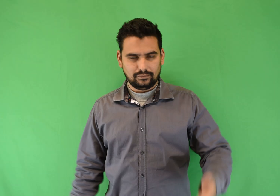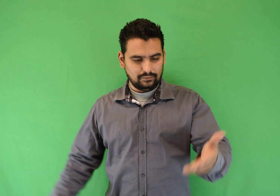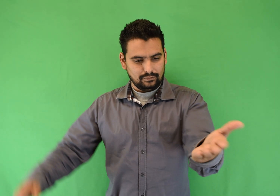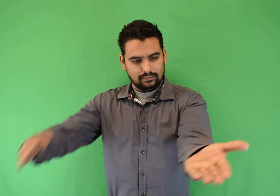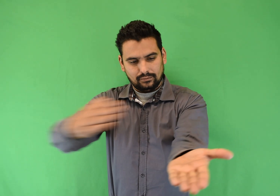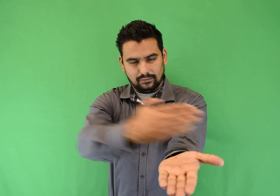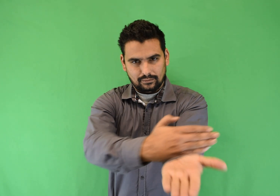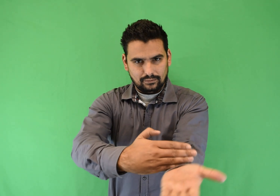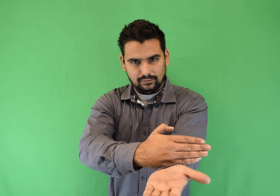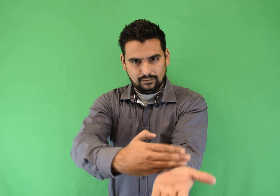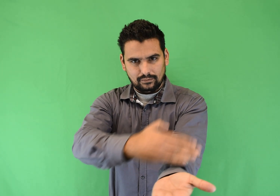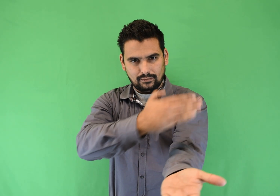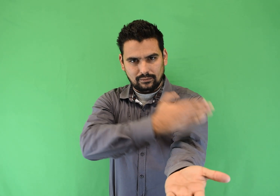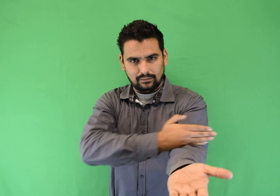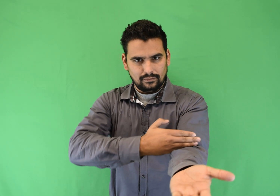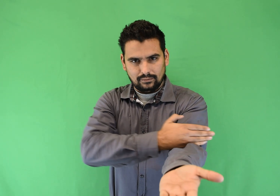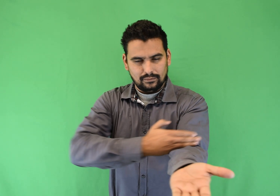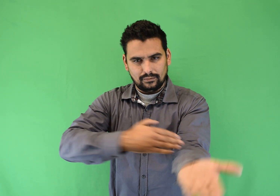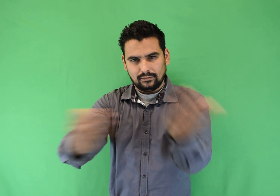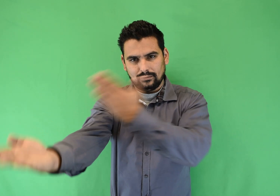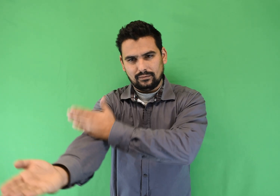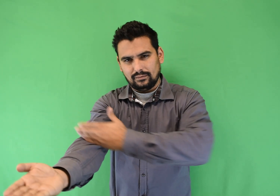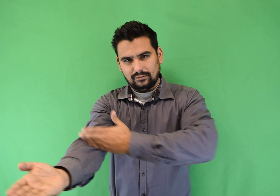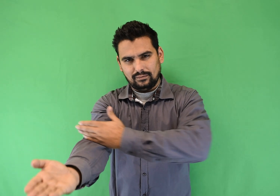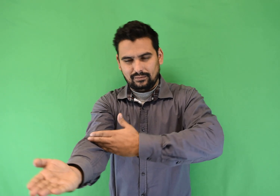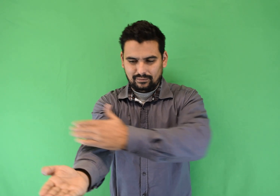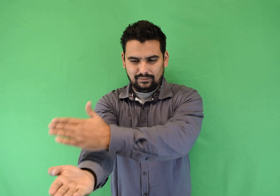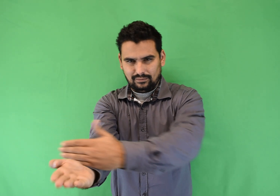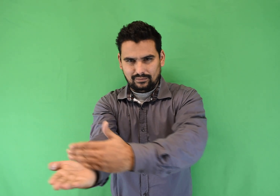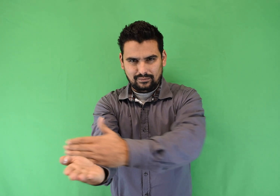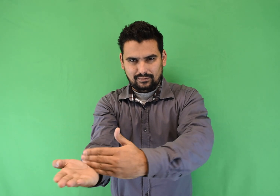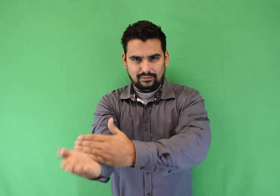cuerpo cortado